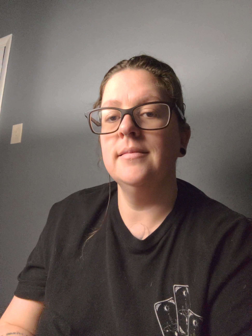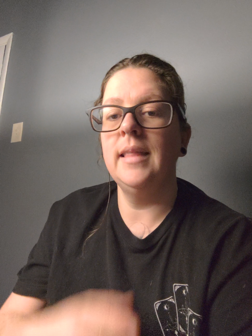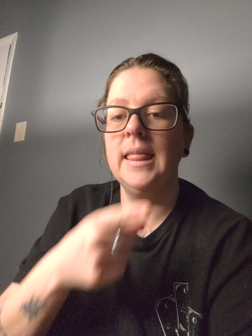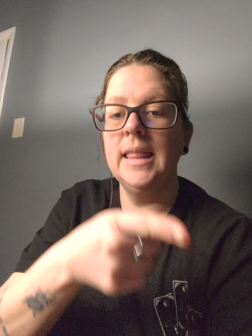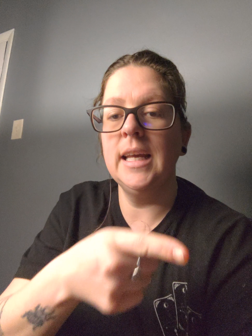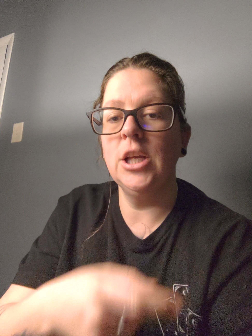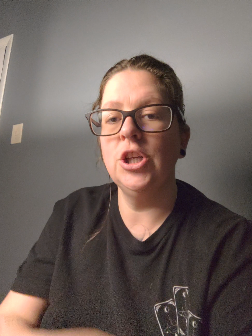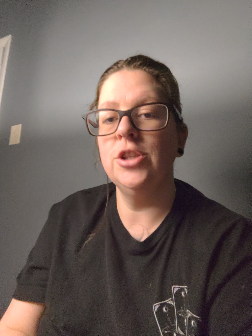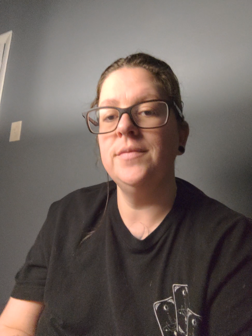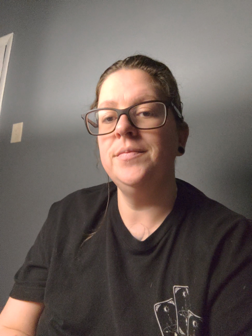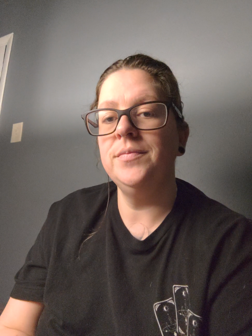there